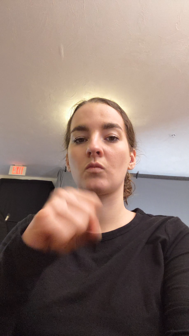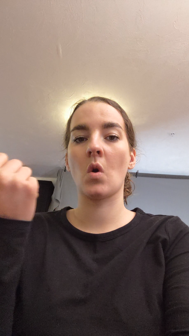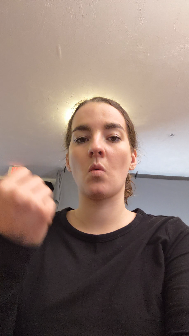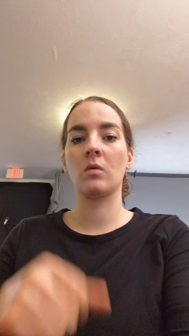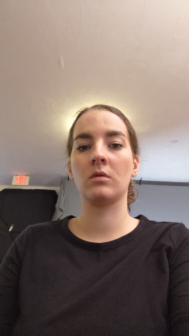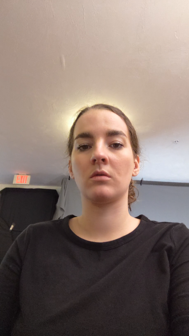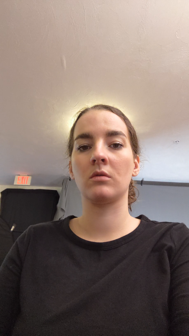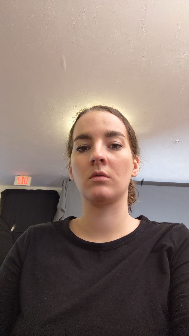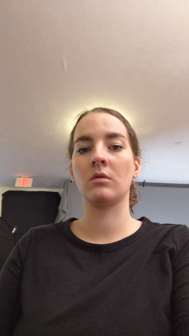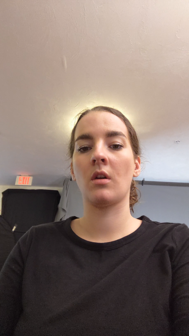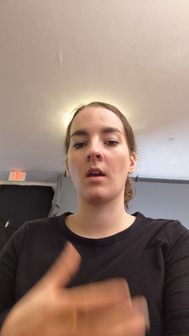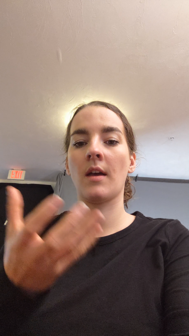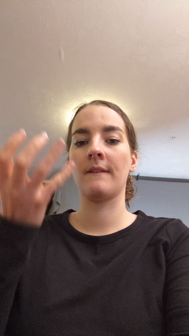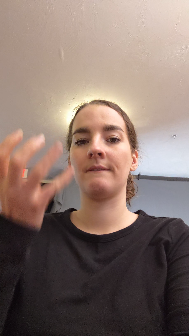heavy